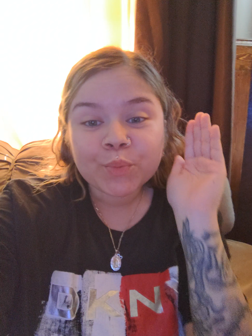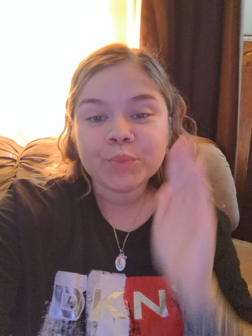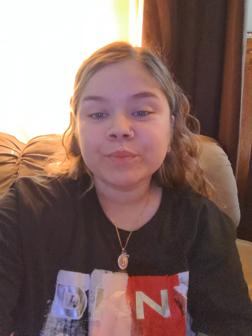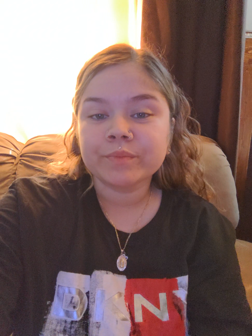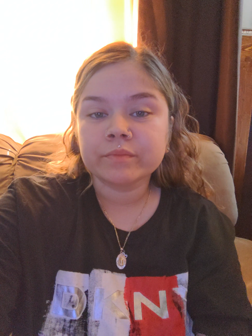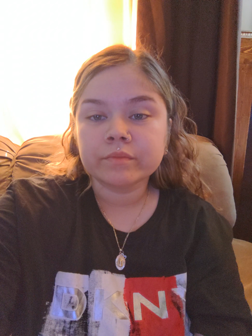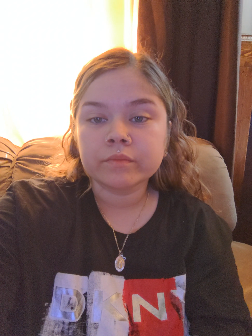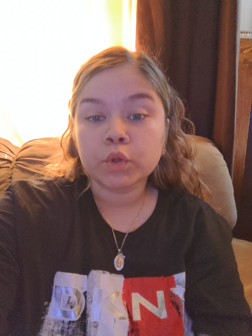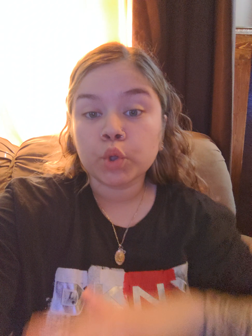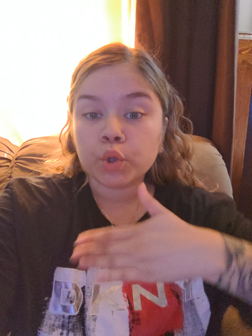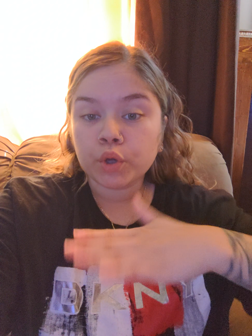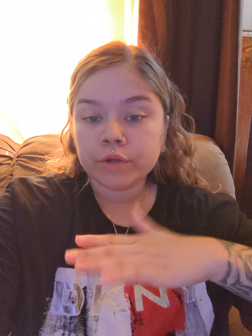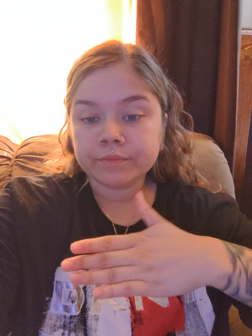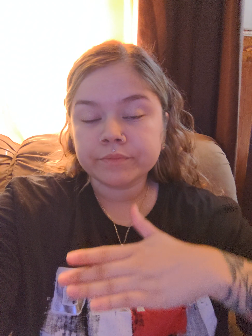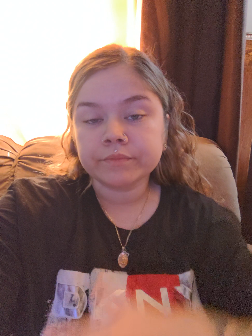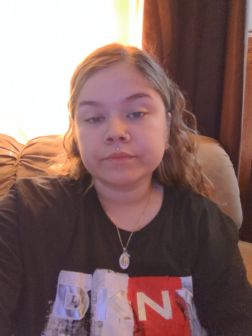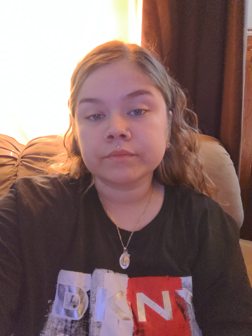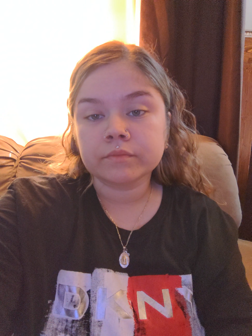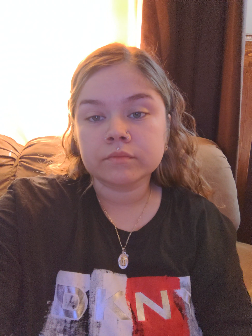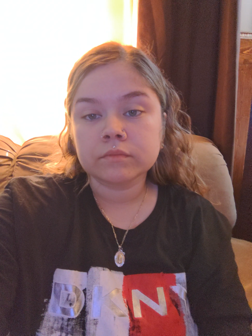cook